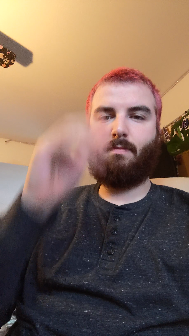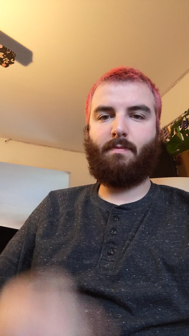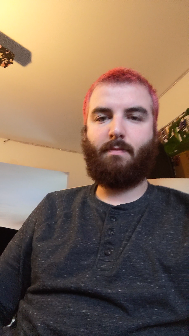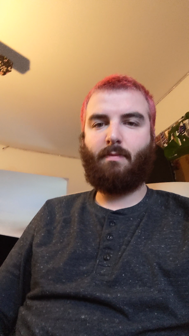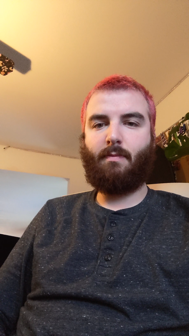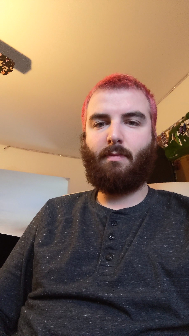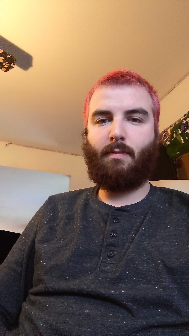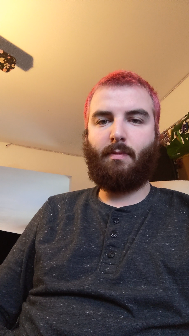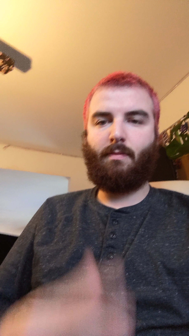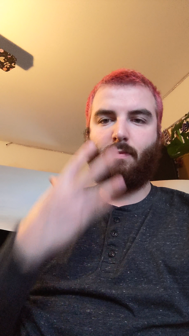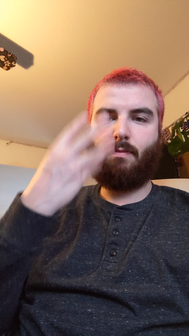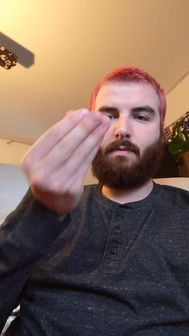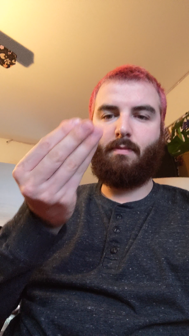going to